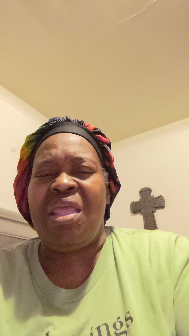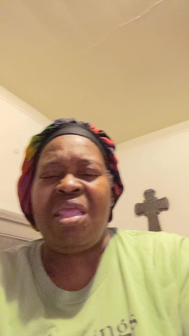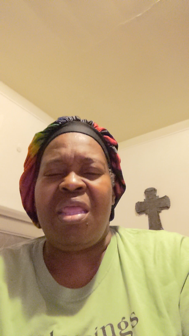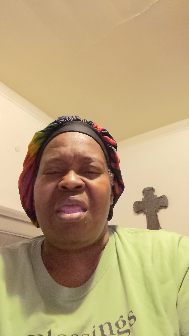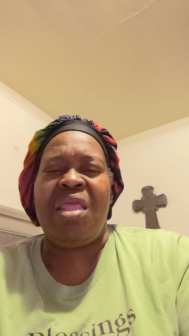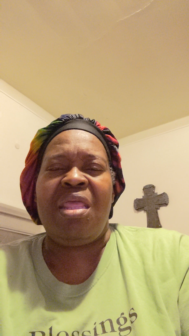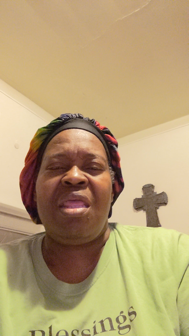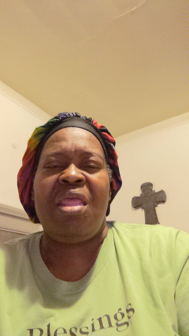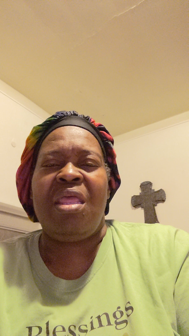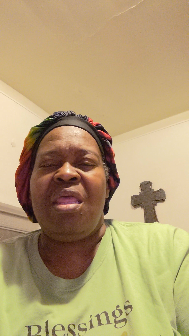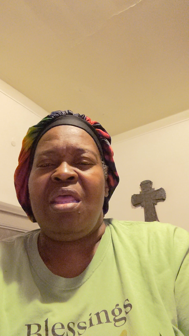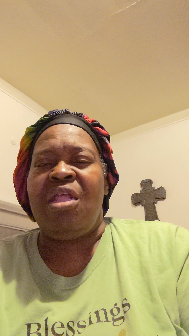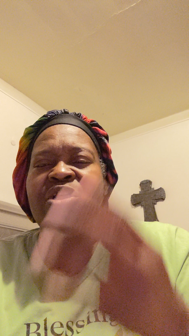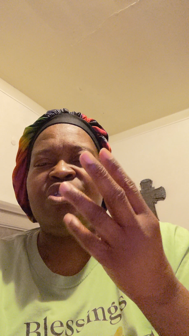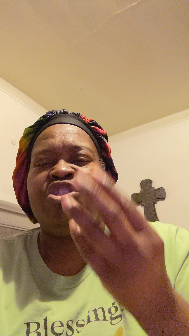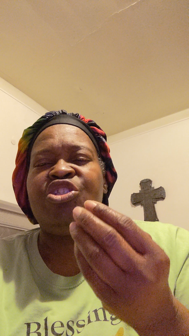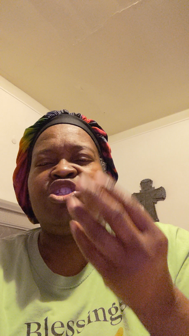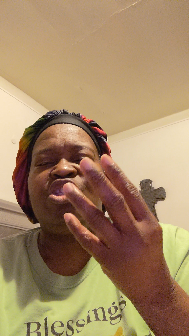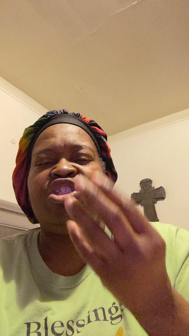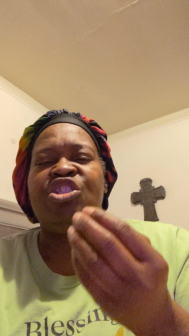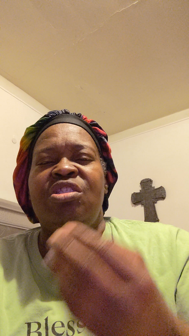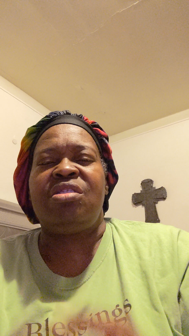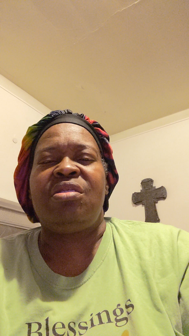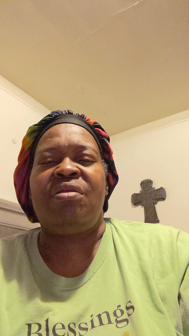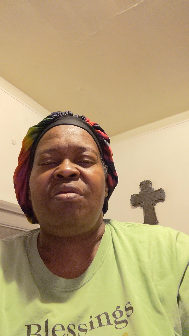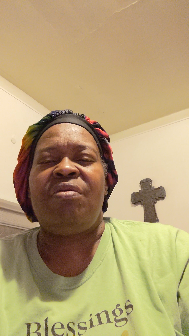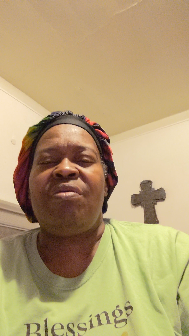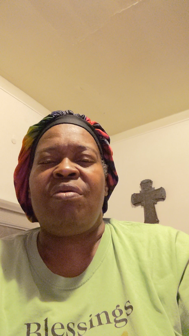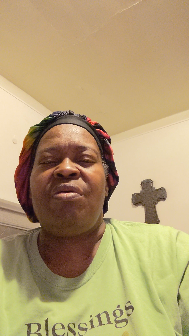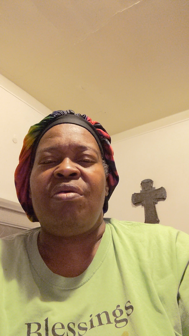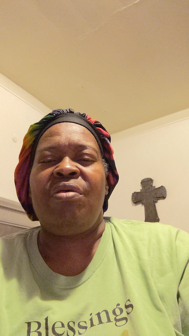gentle